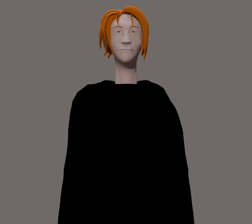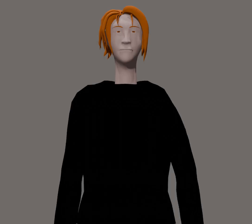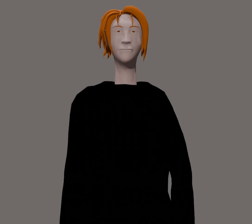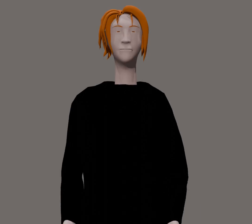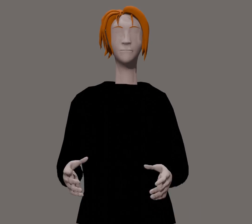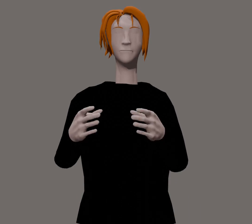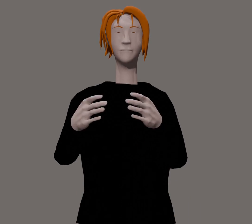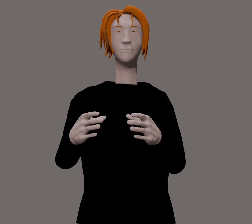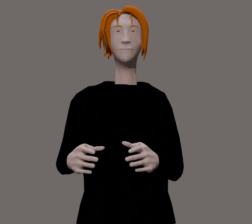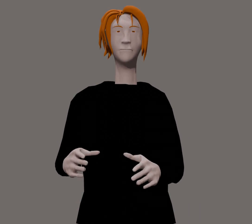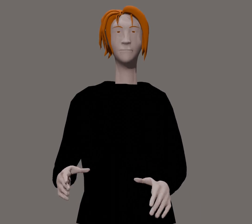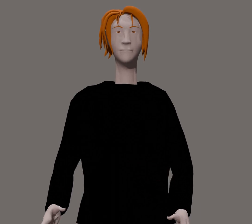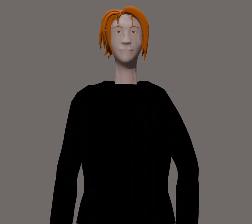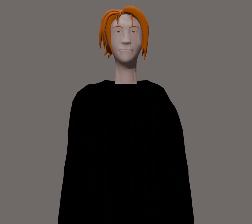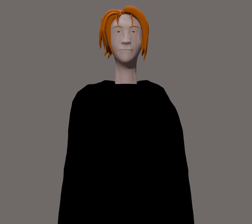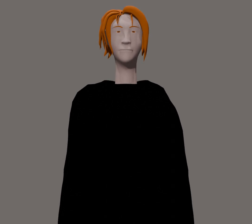CD